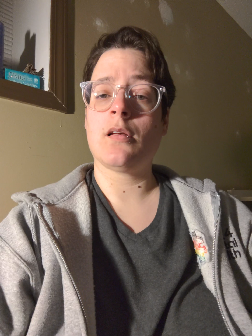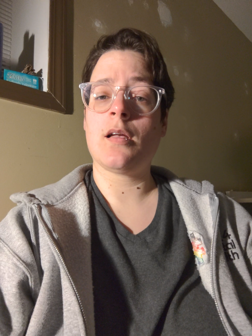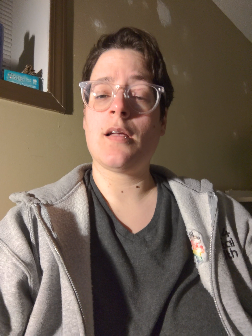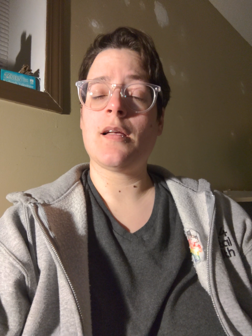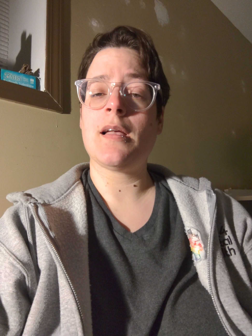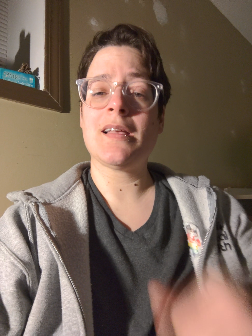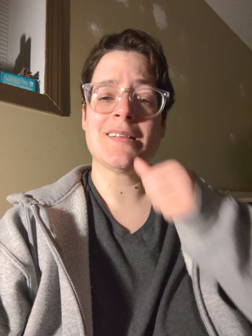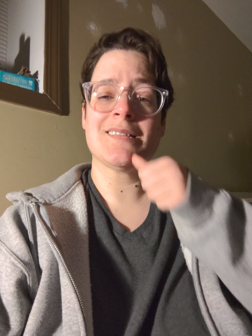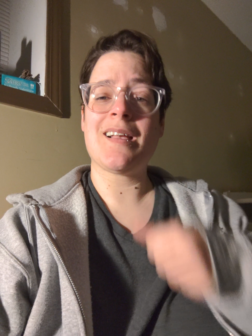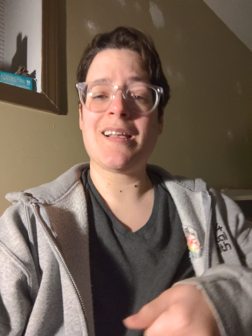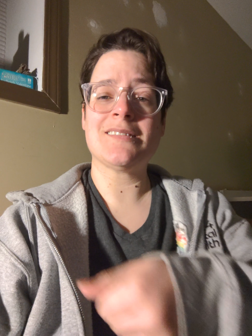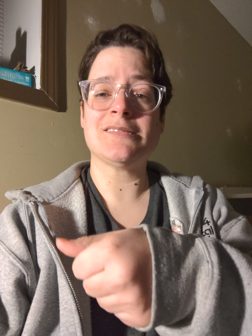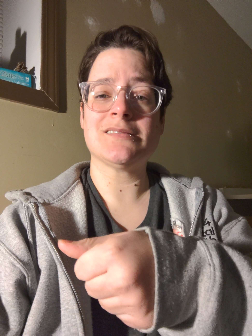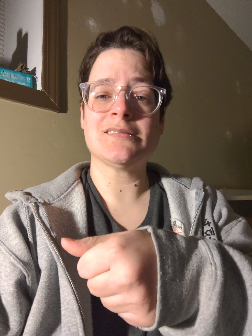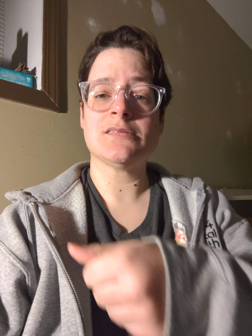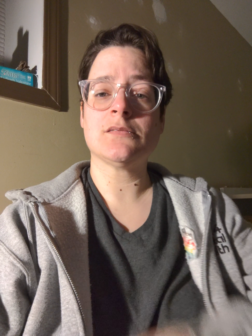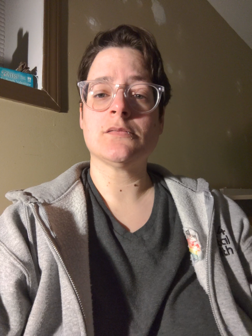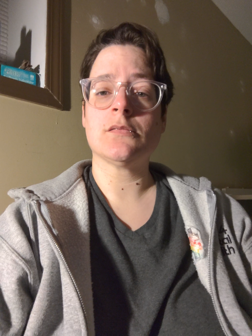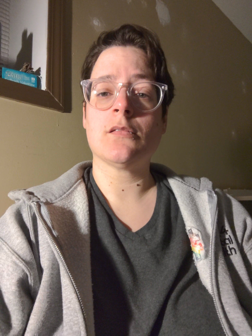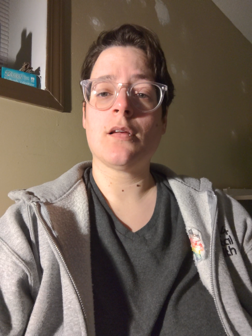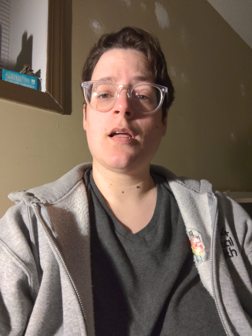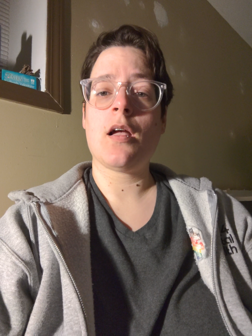hide